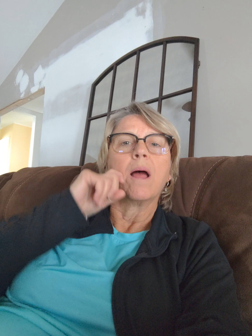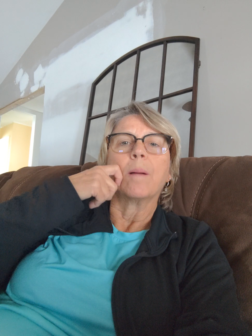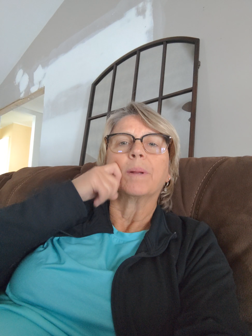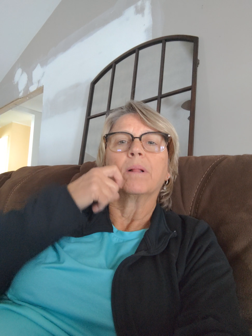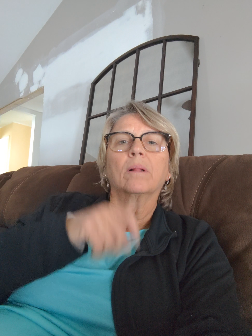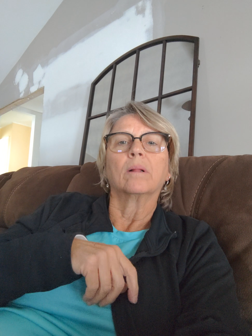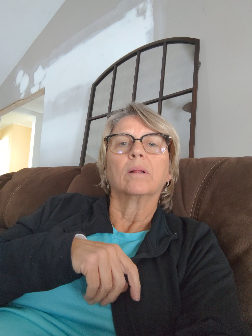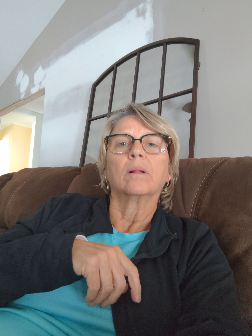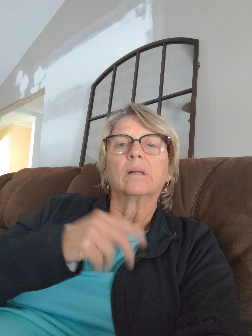apple